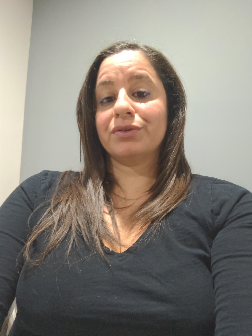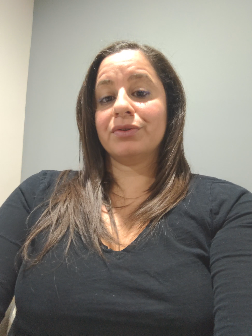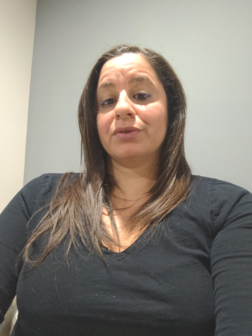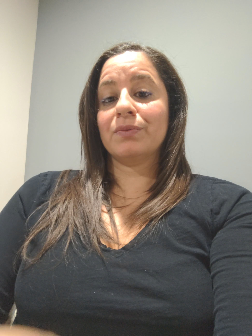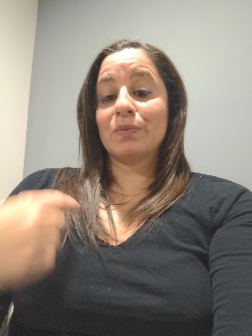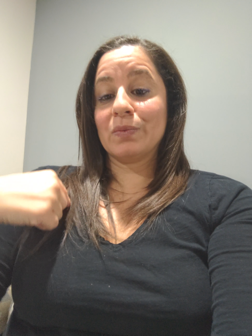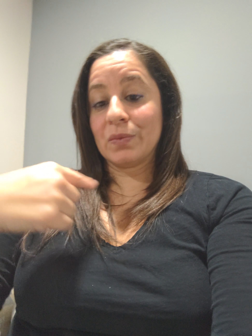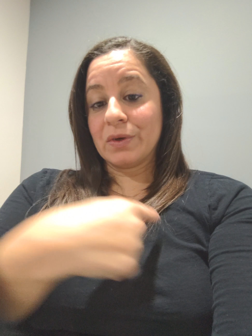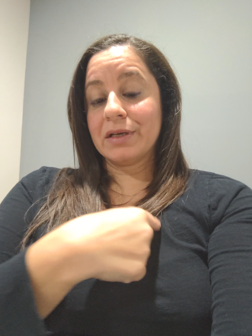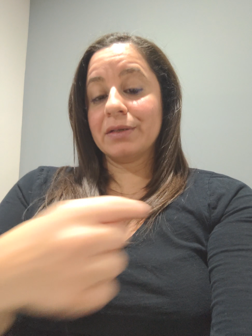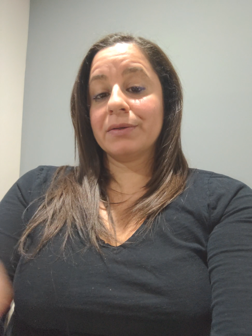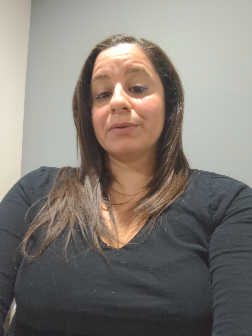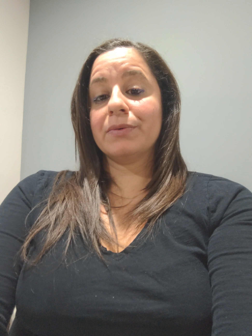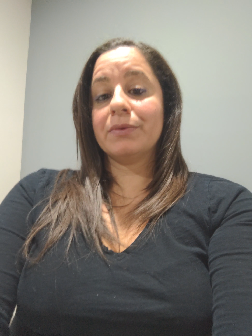we